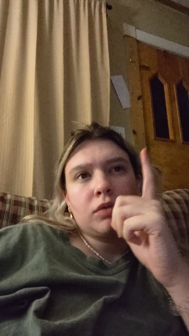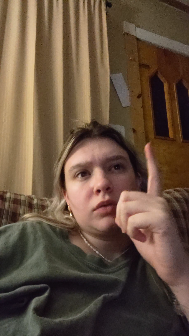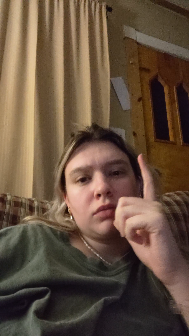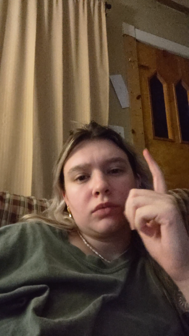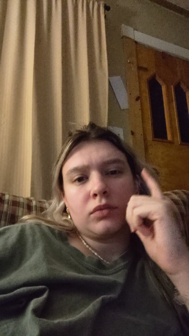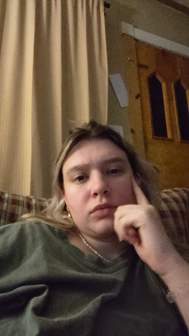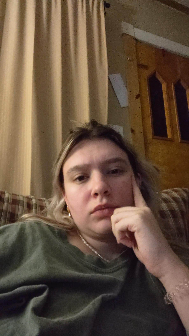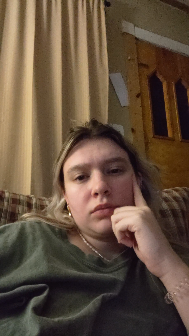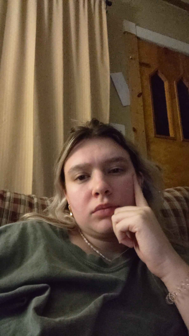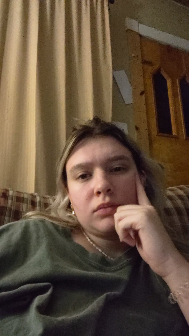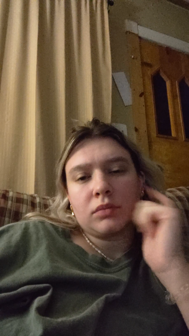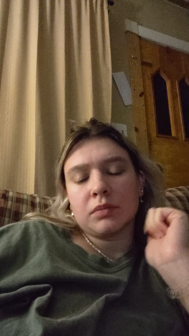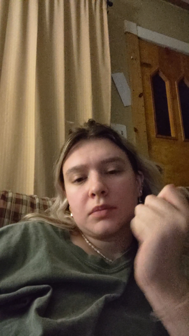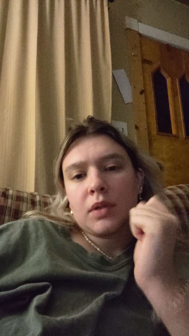bat